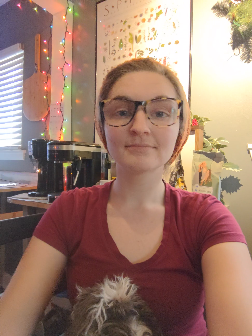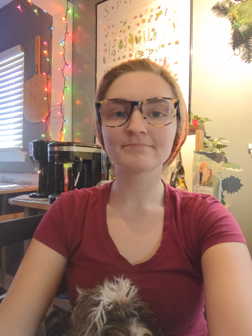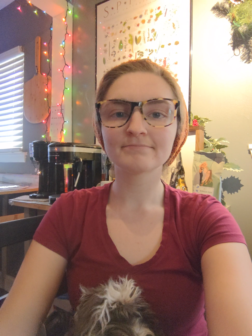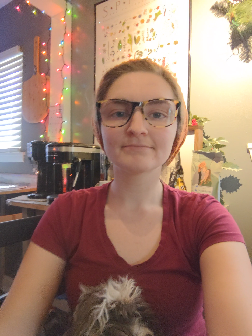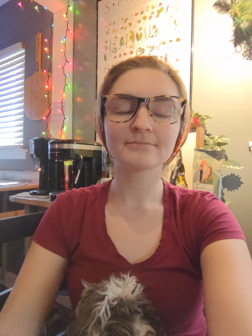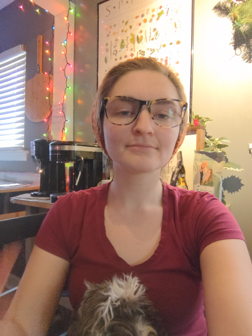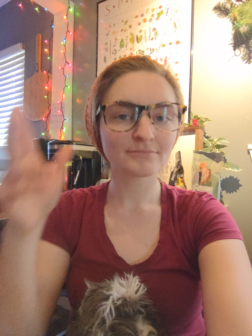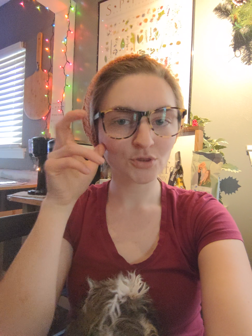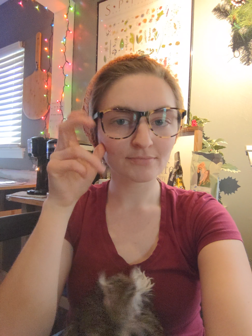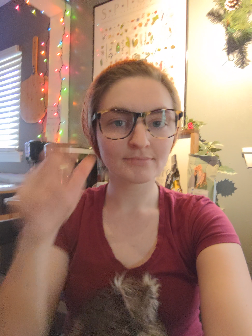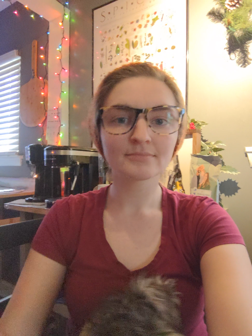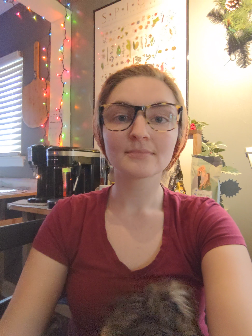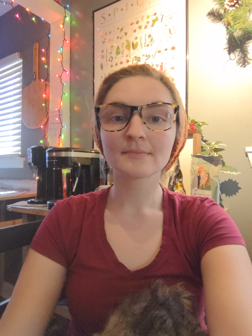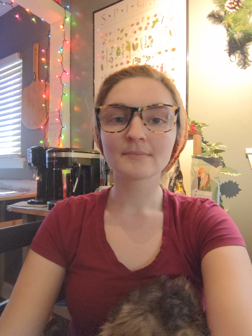hear